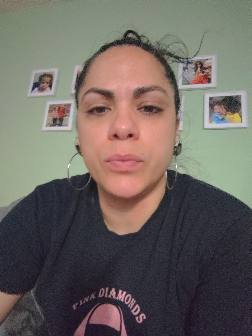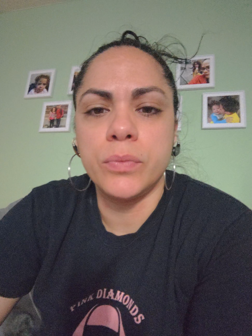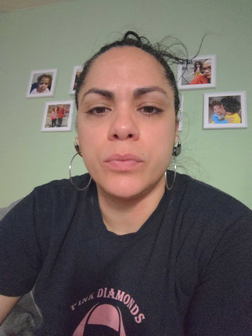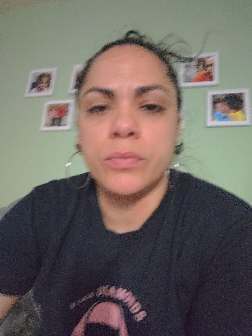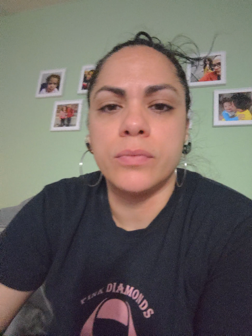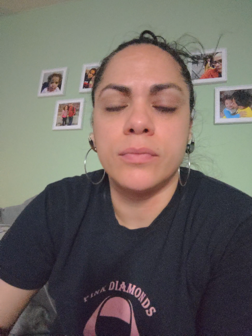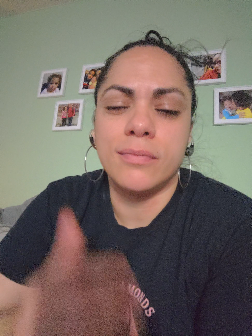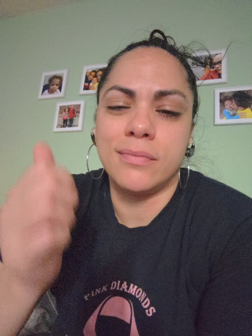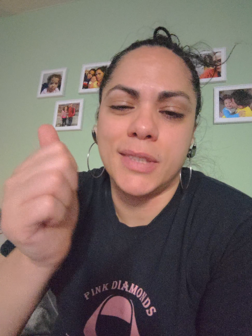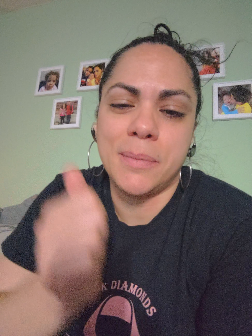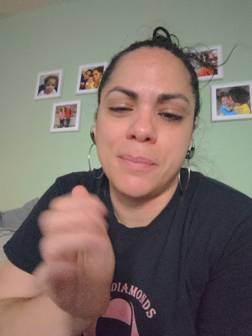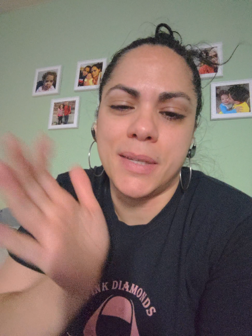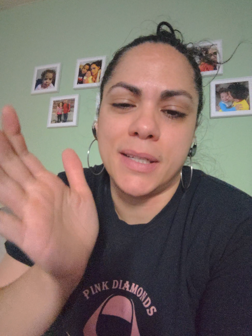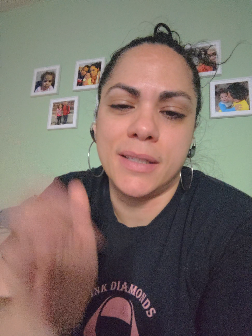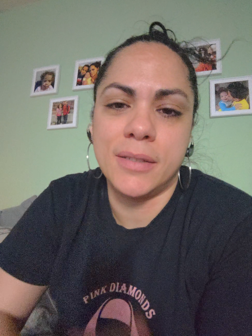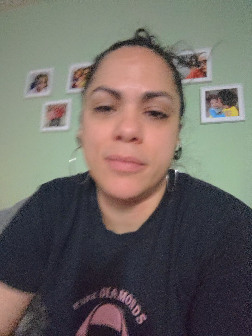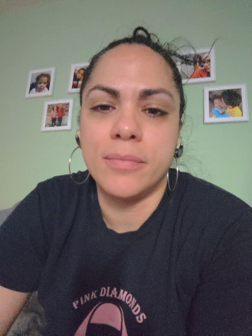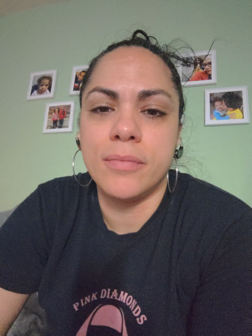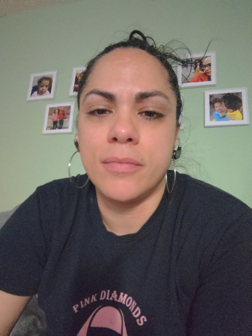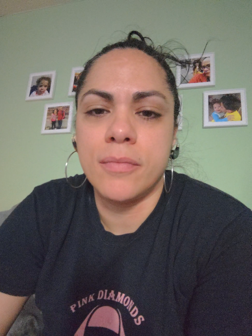mitten